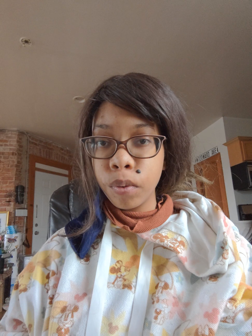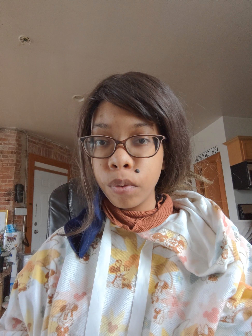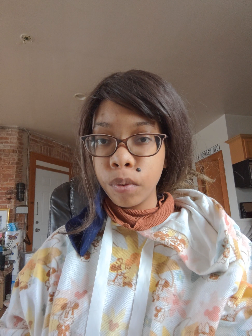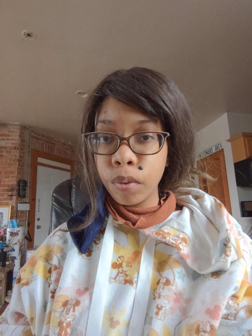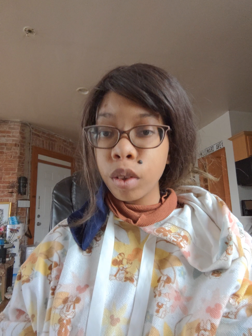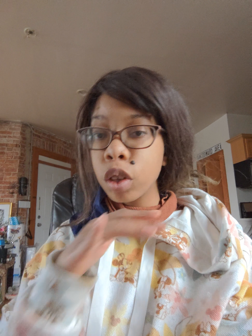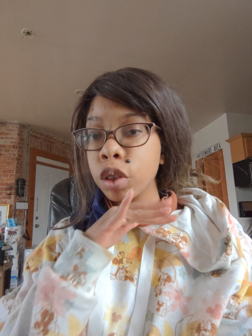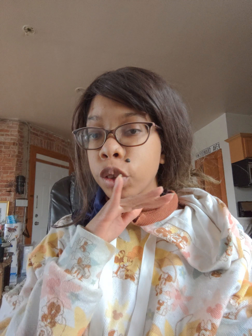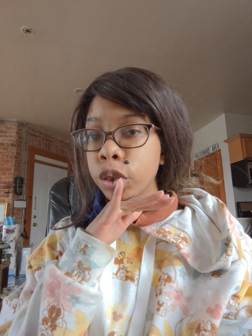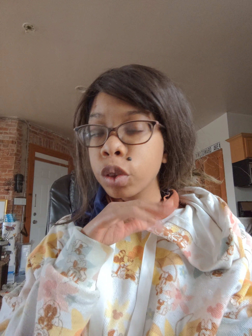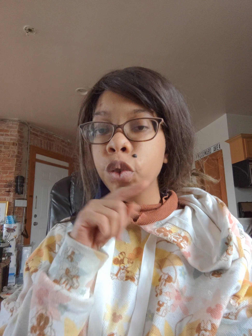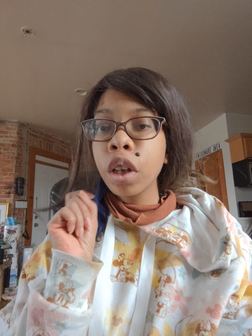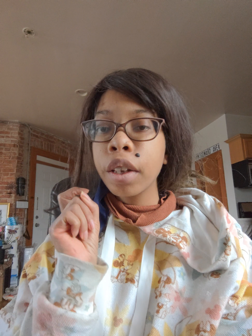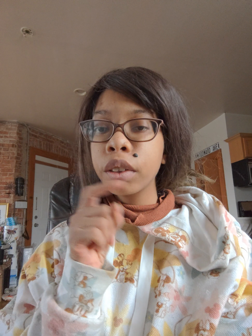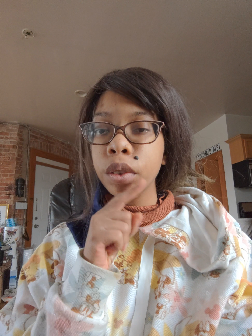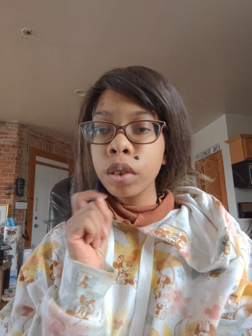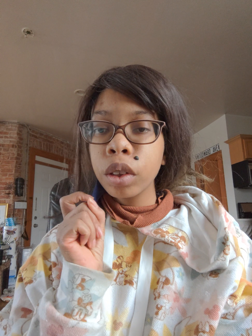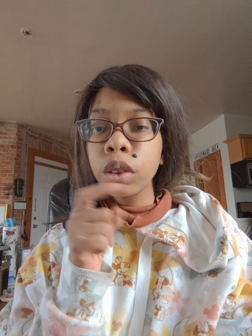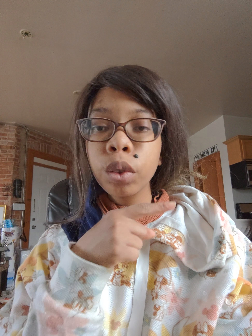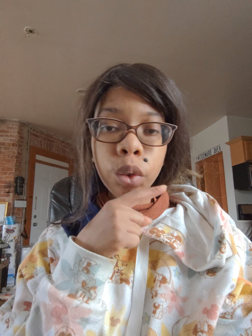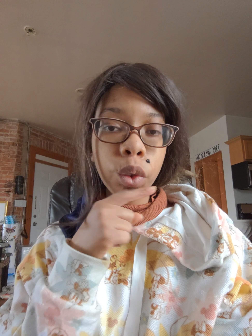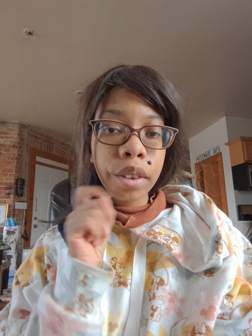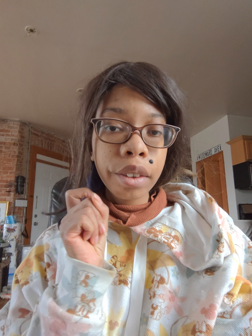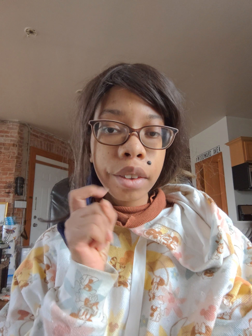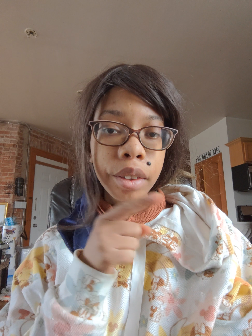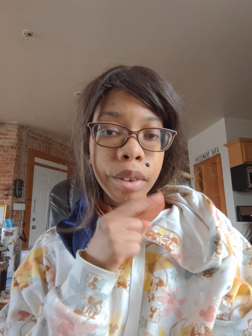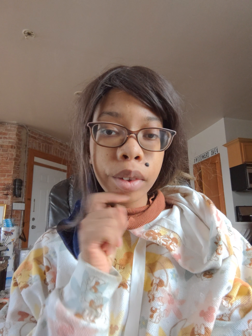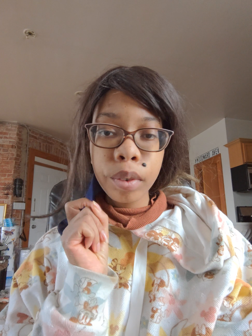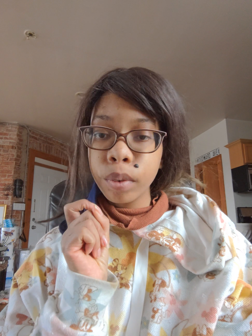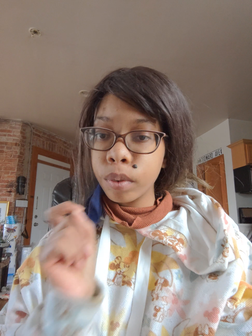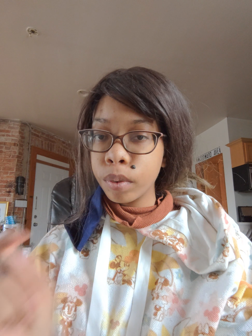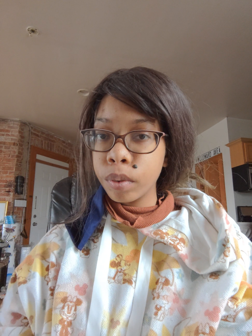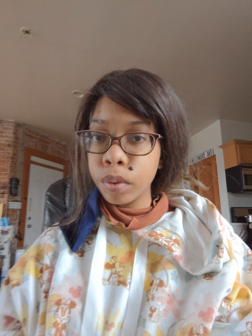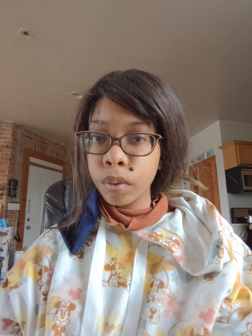dry